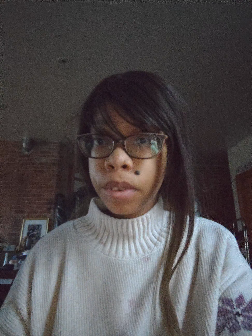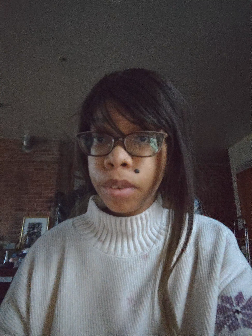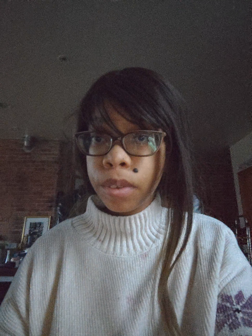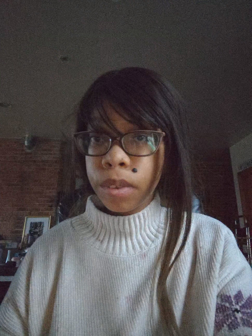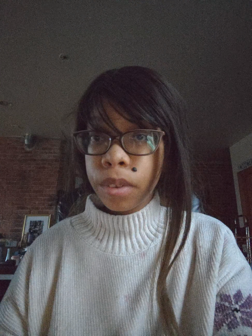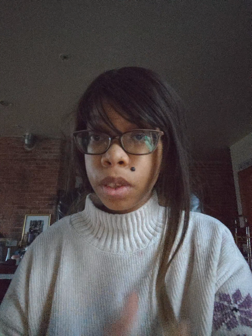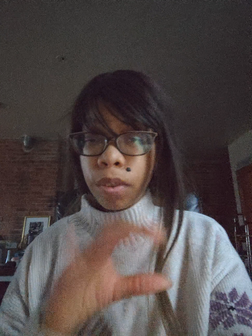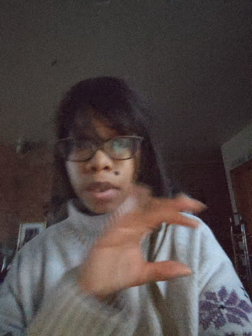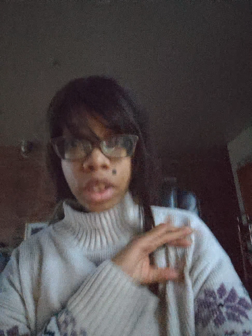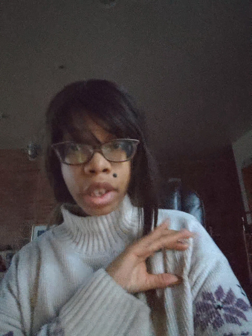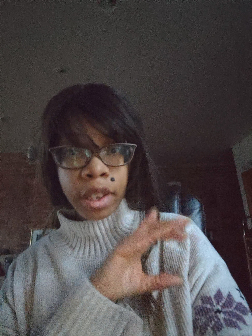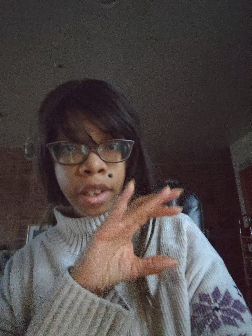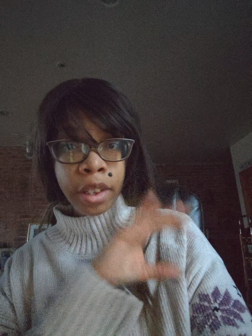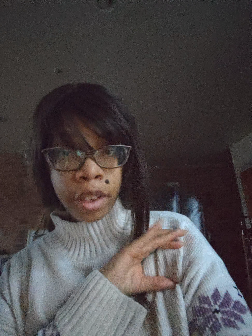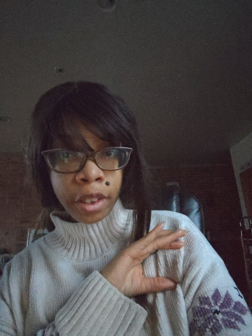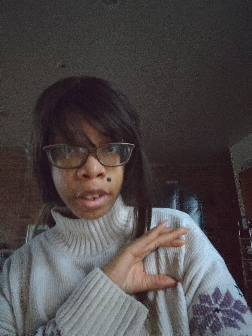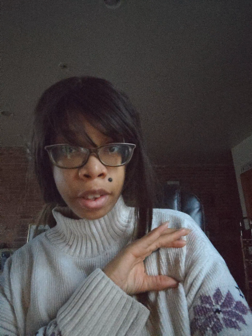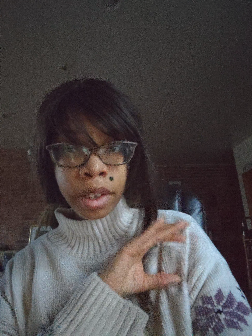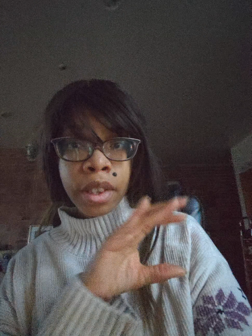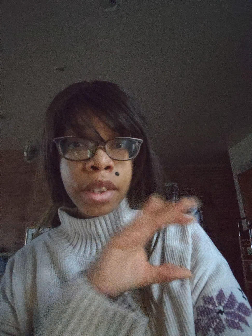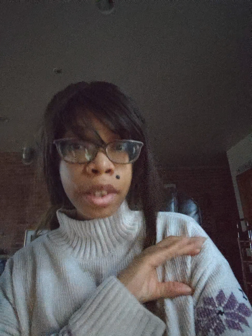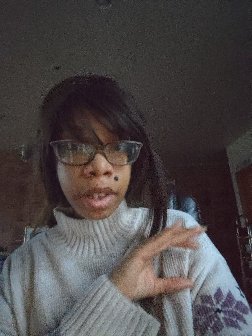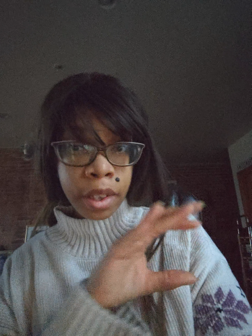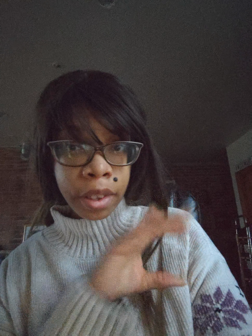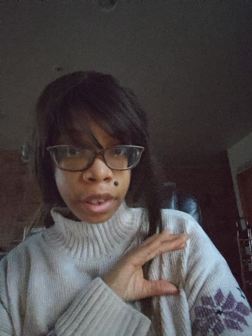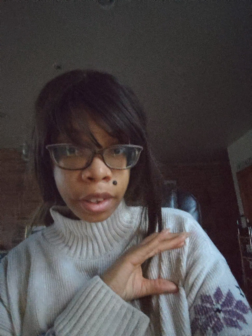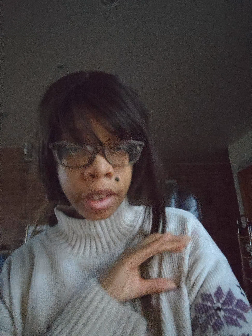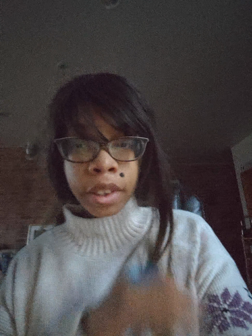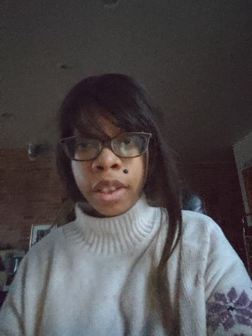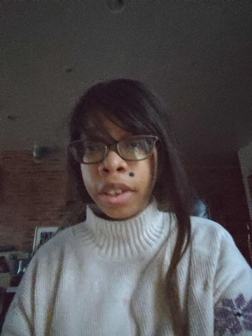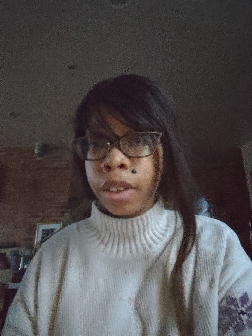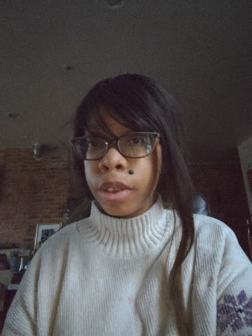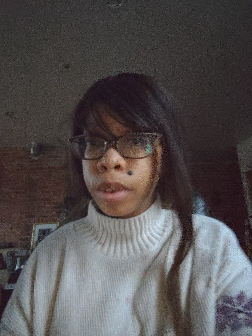police